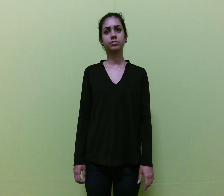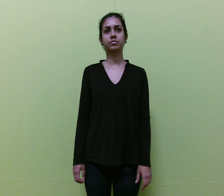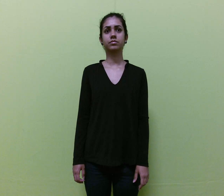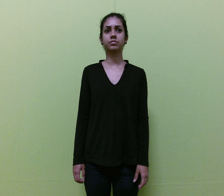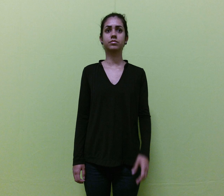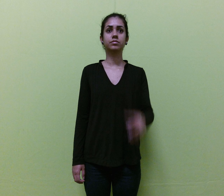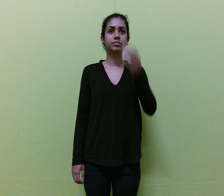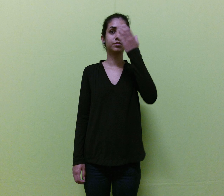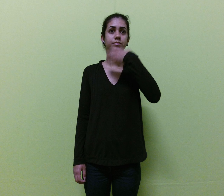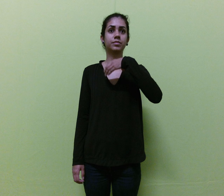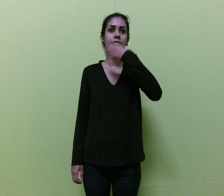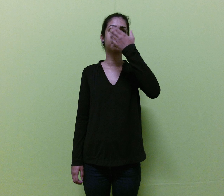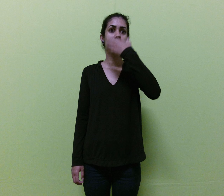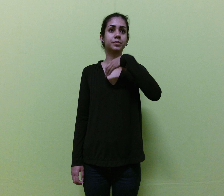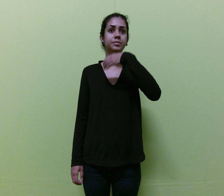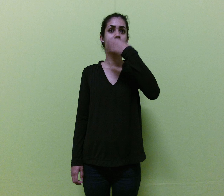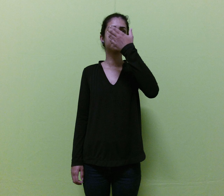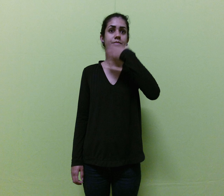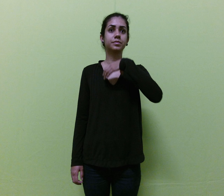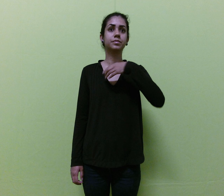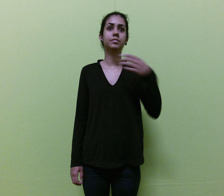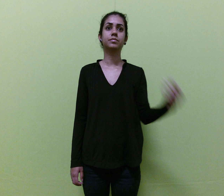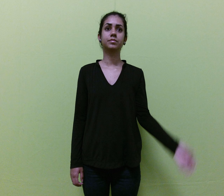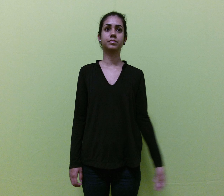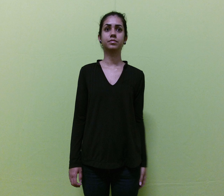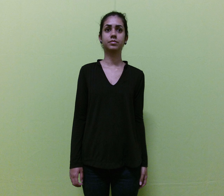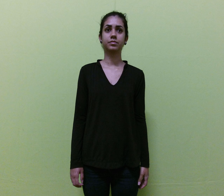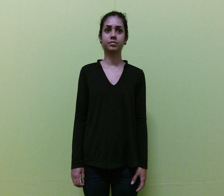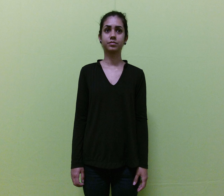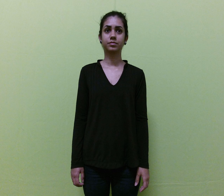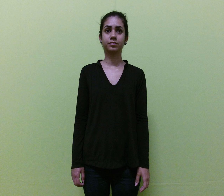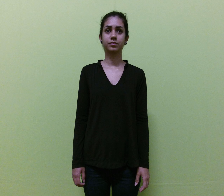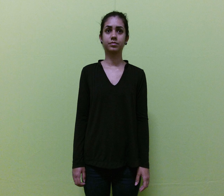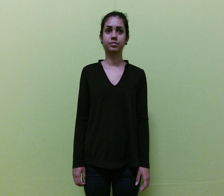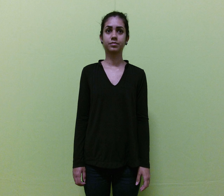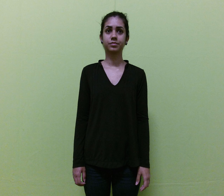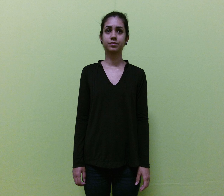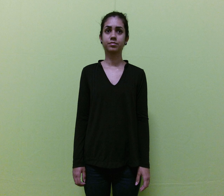maçã